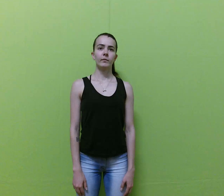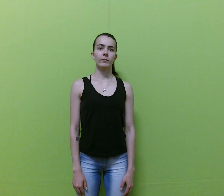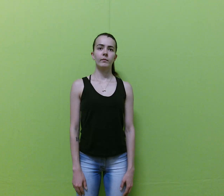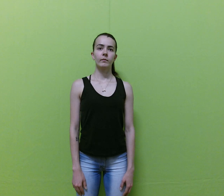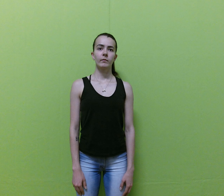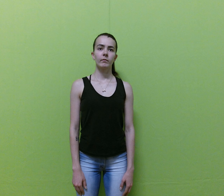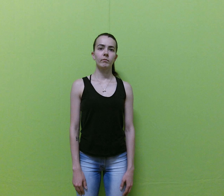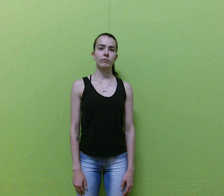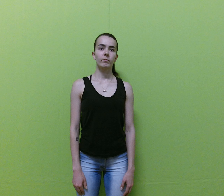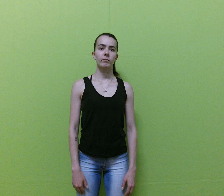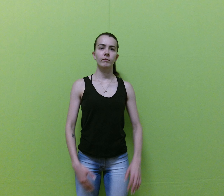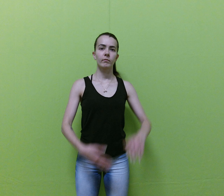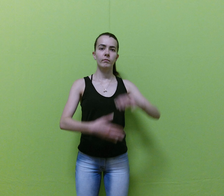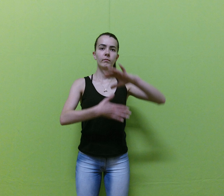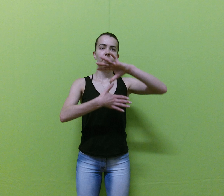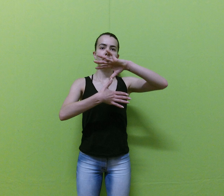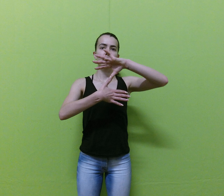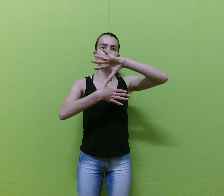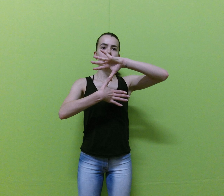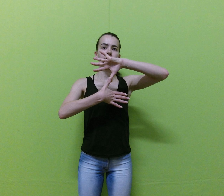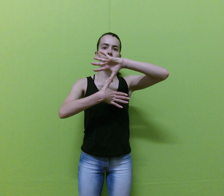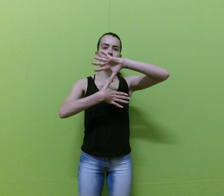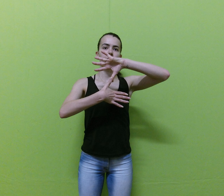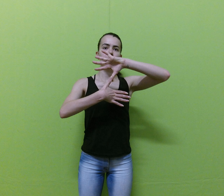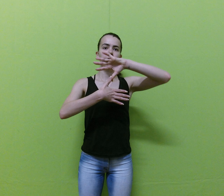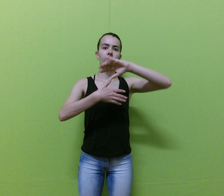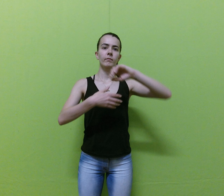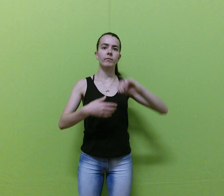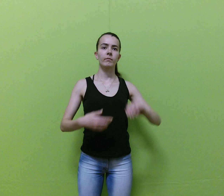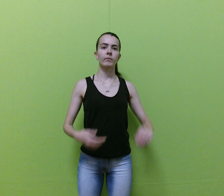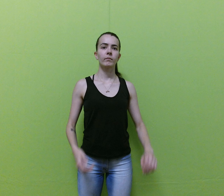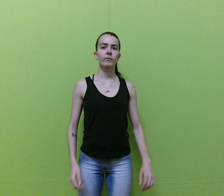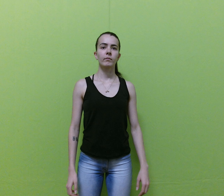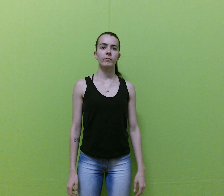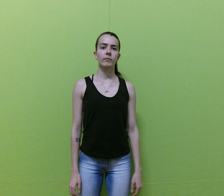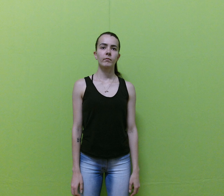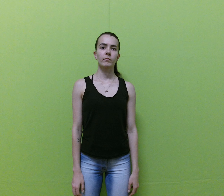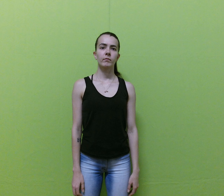América